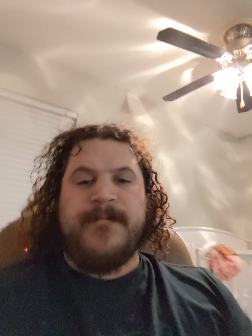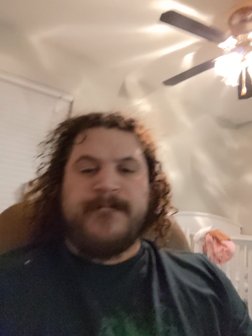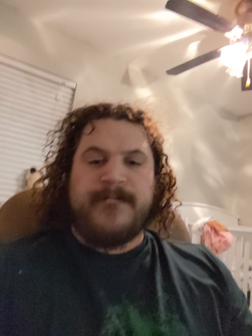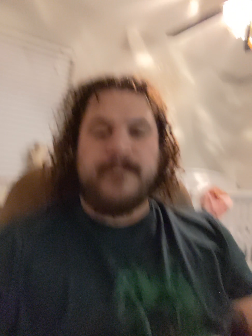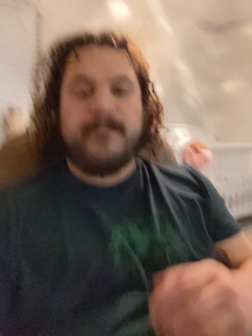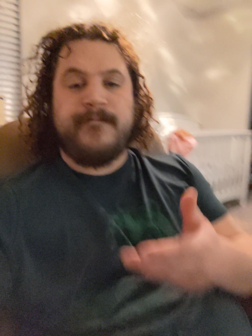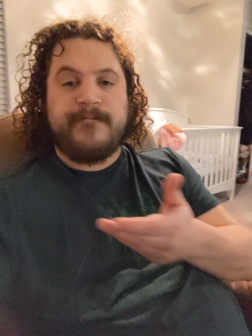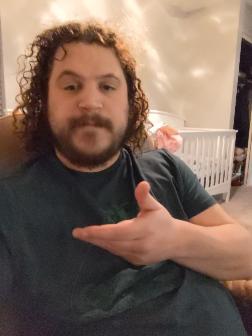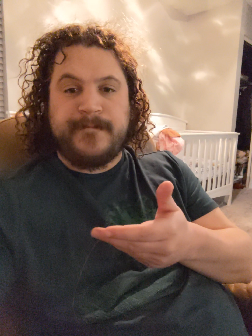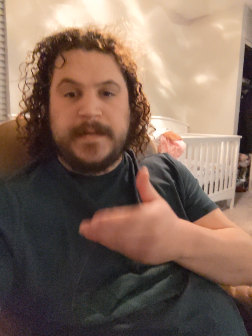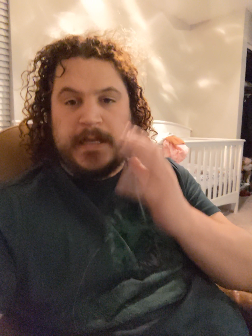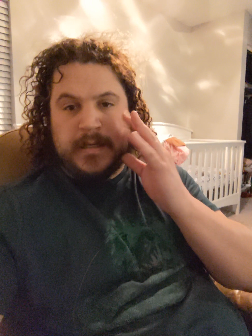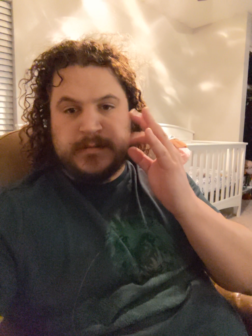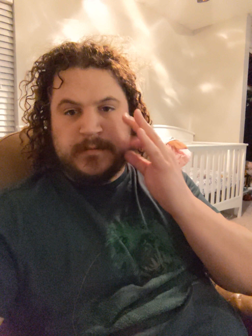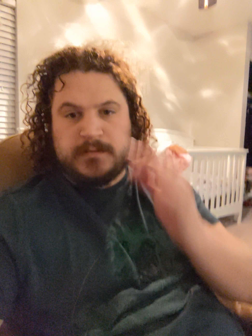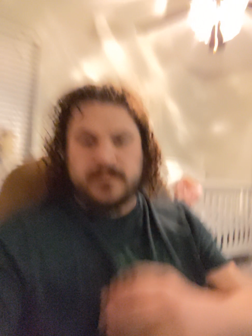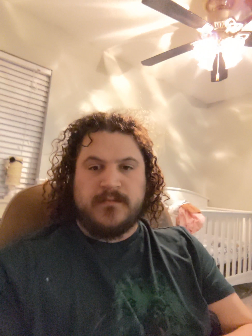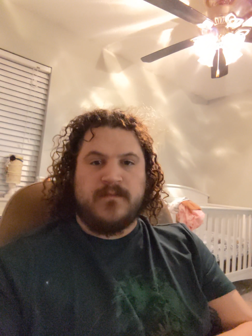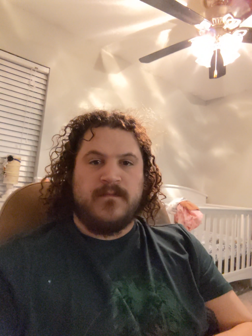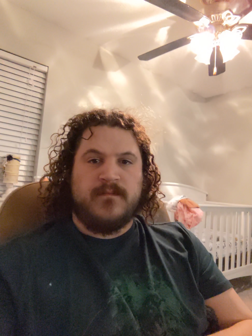kitty